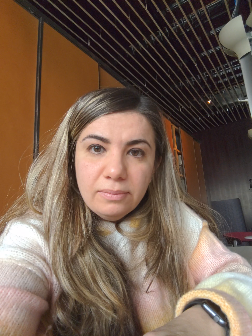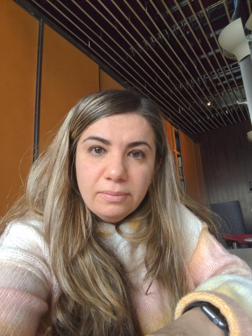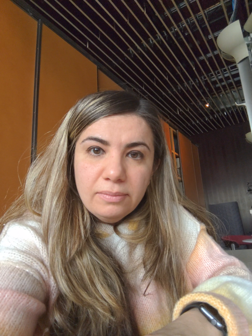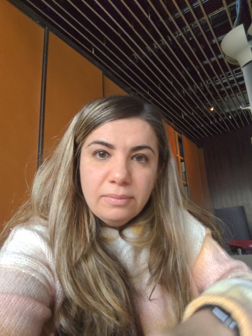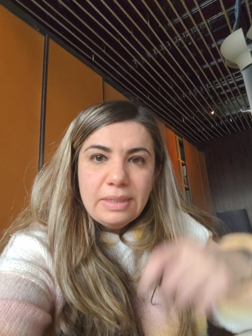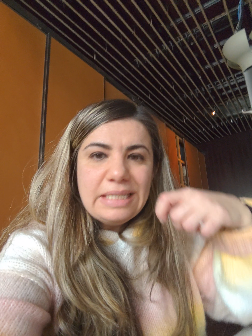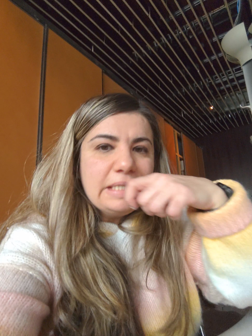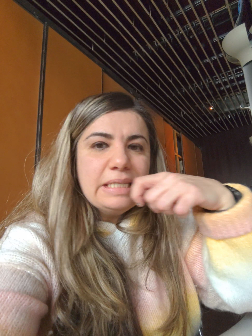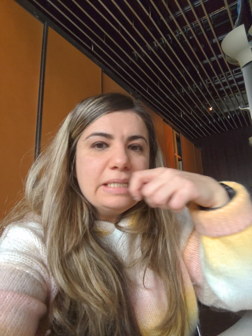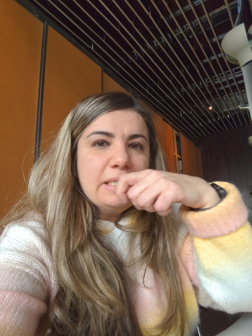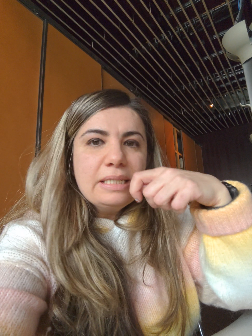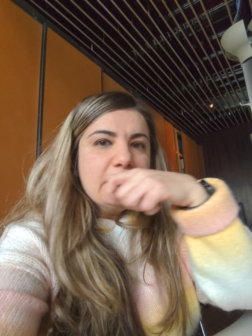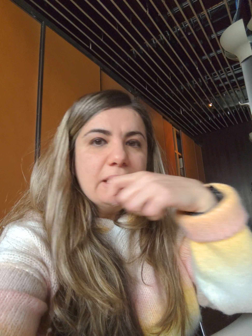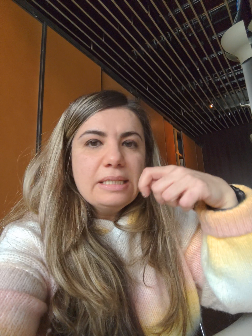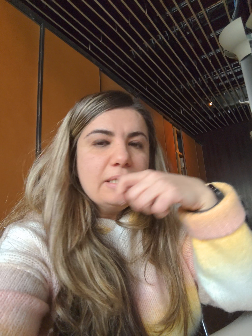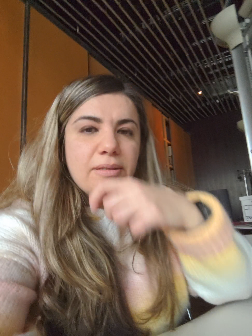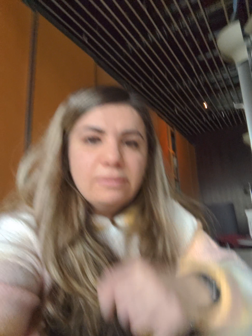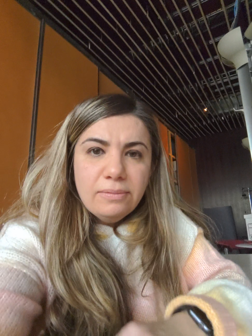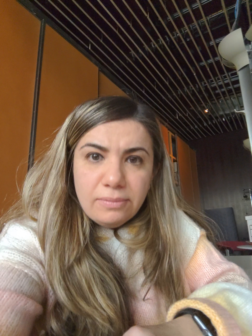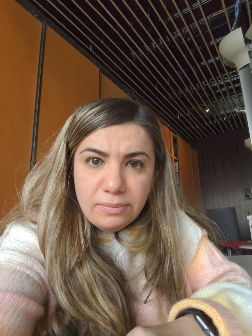toothbrush